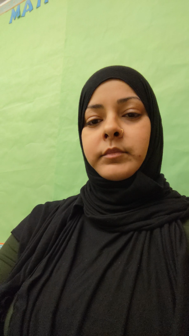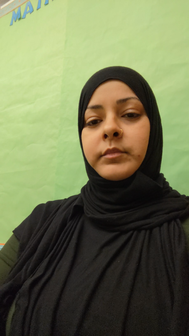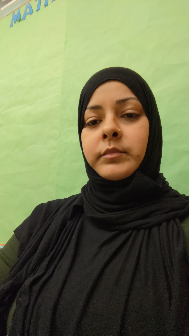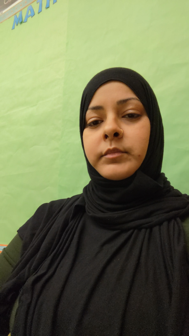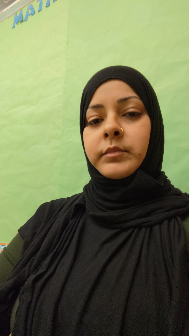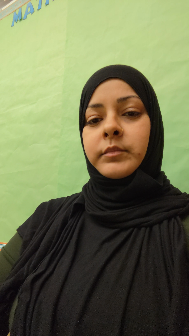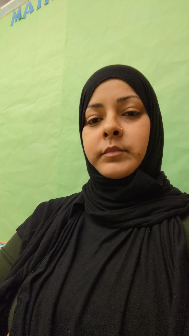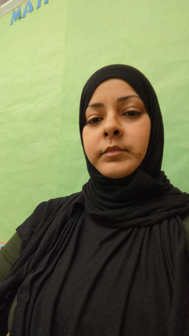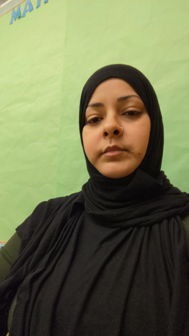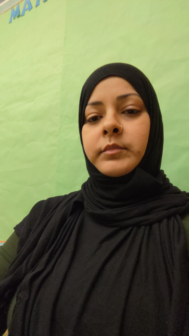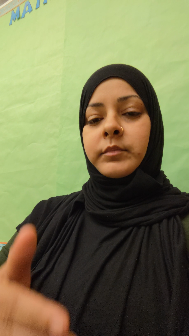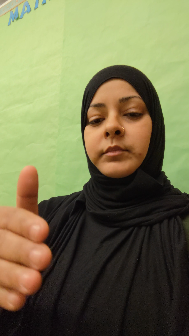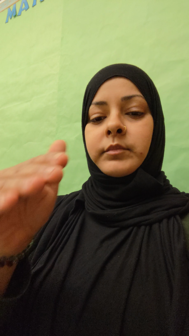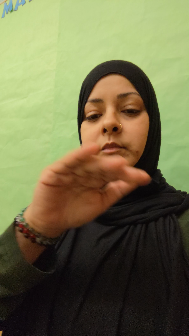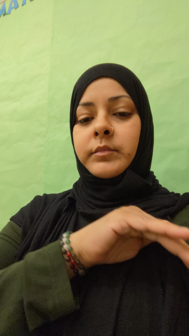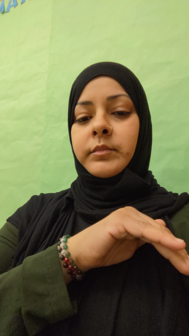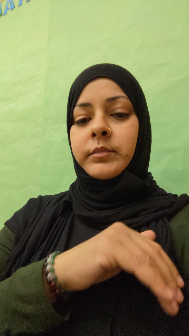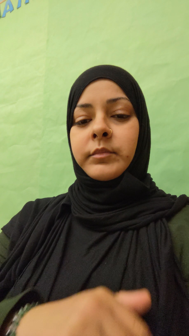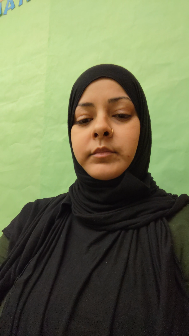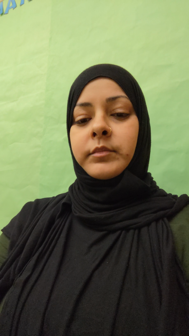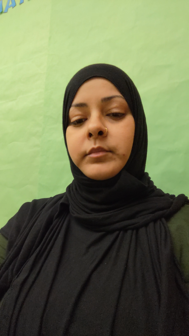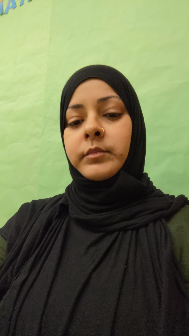cover